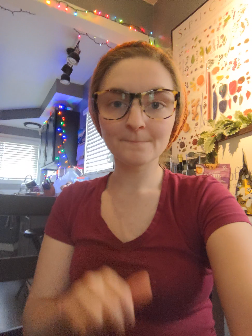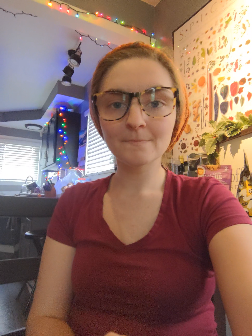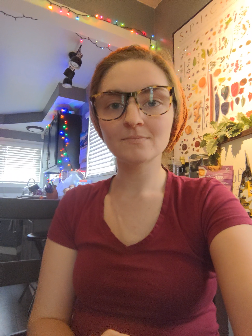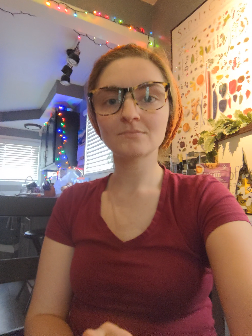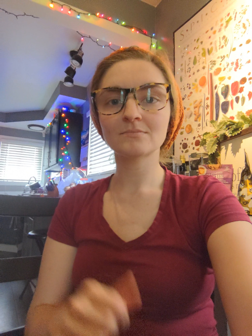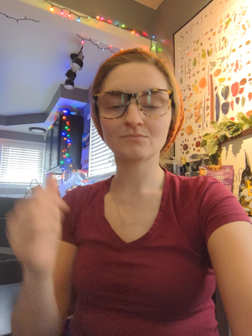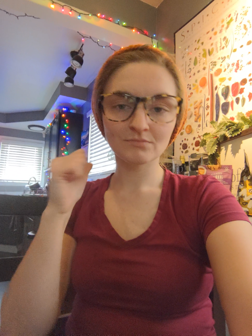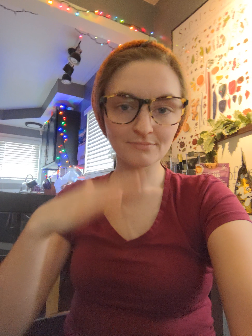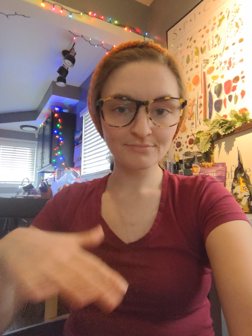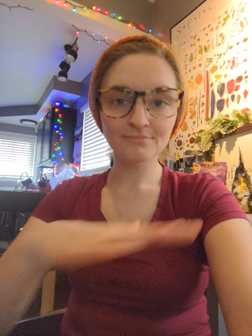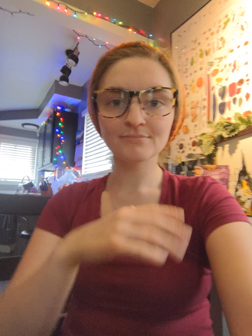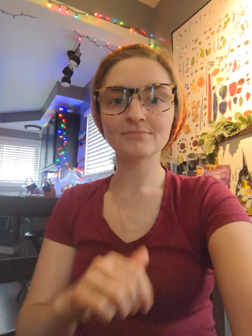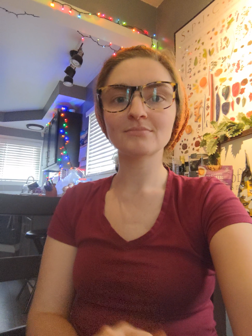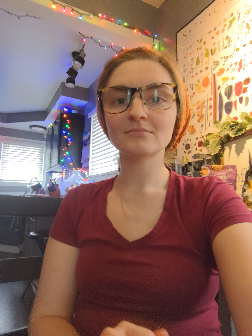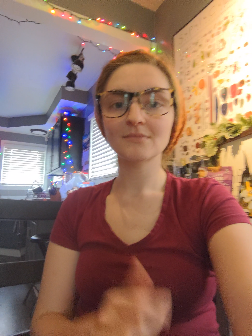backyard